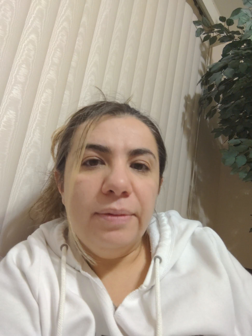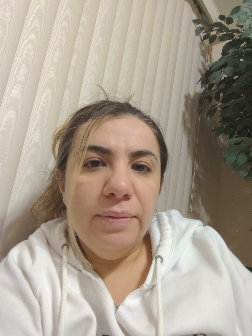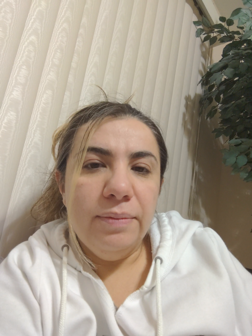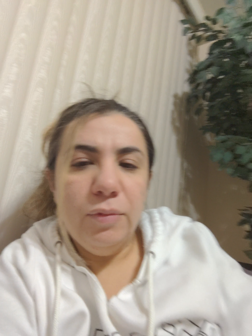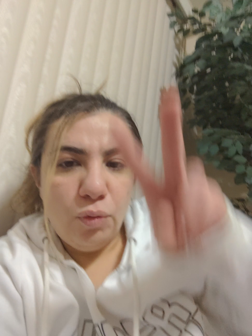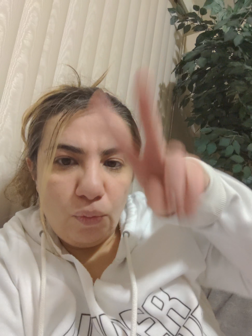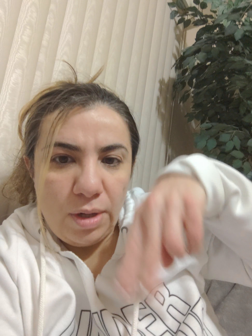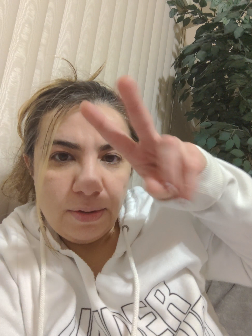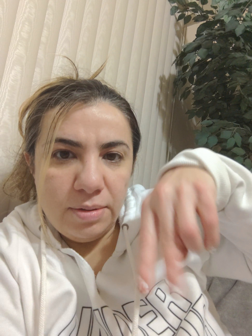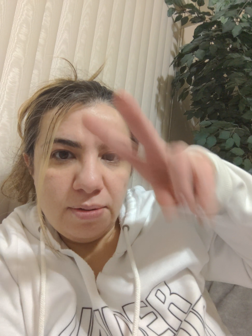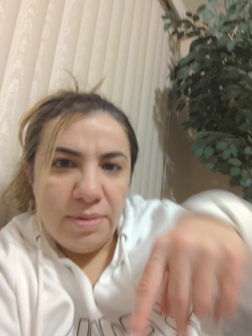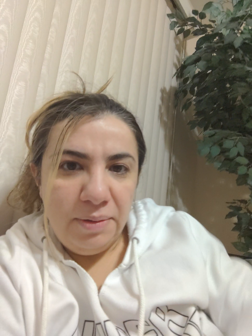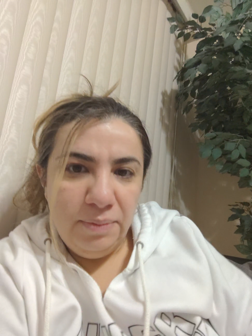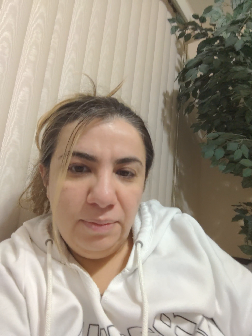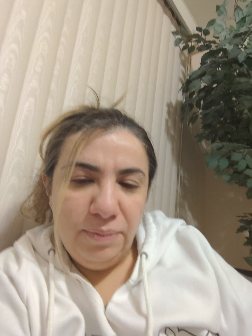read